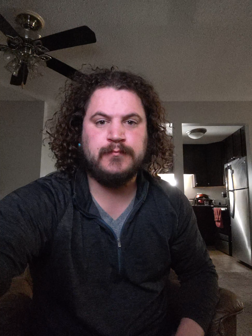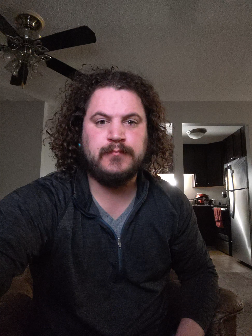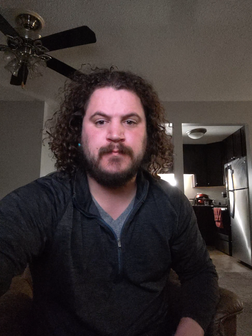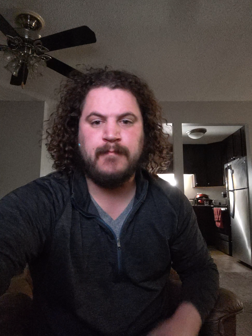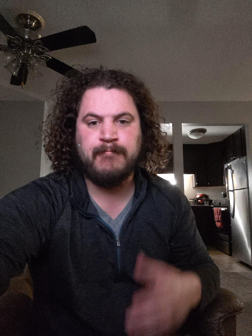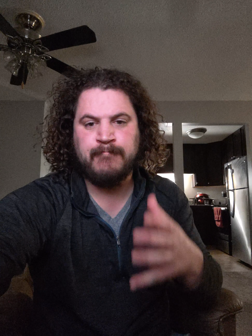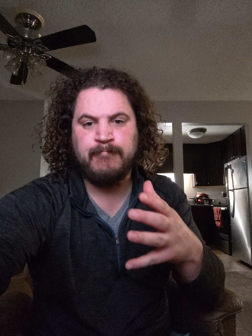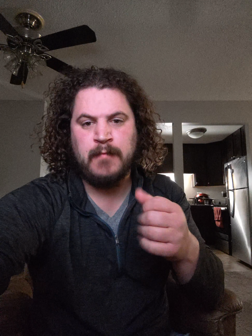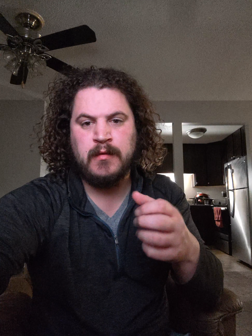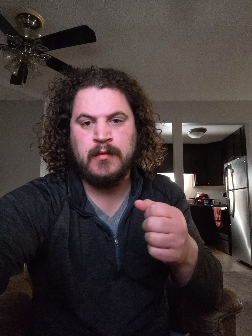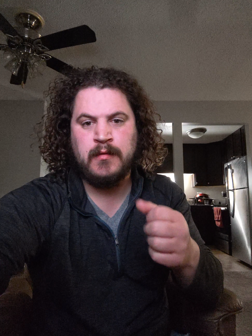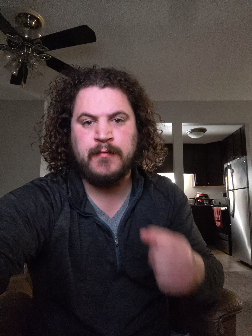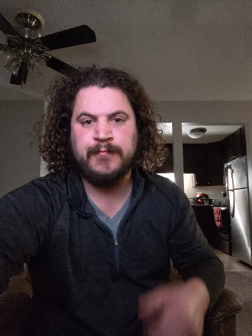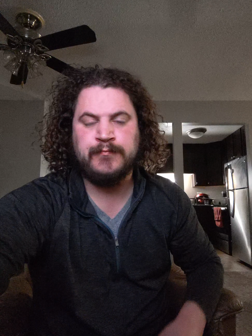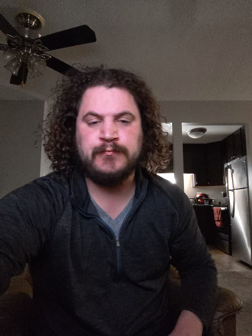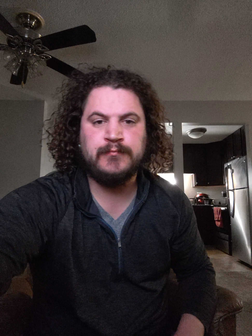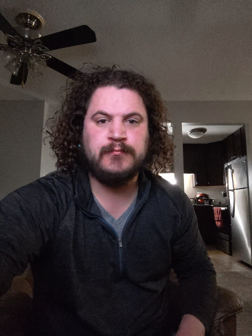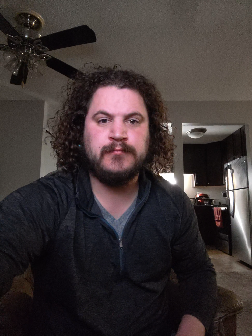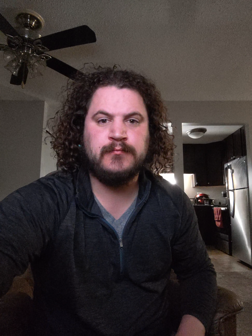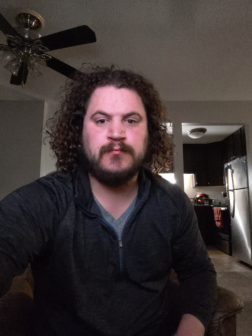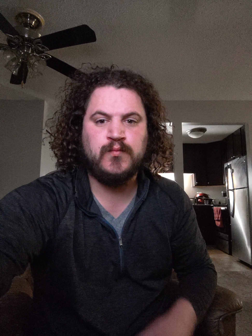milk